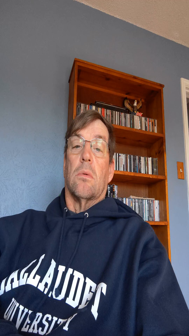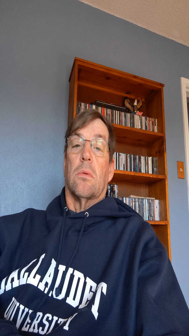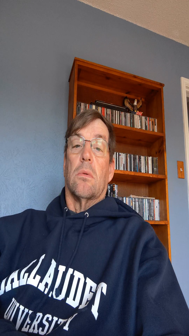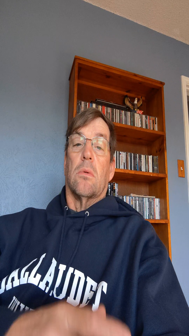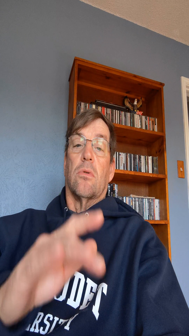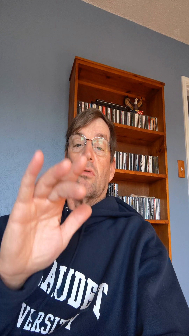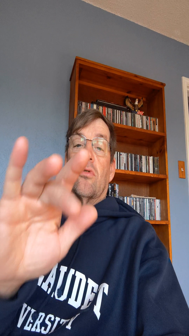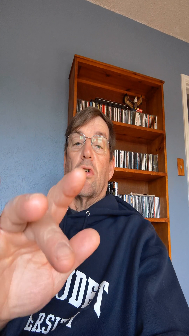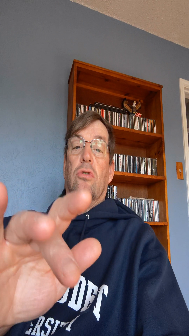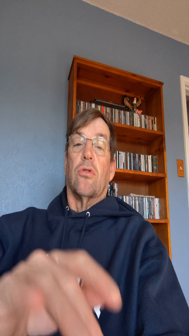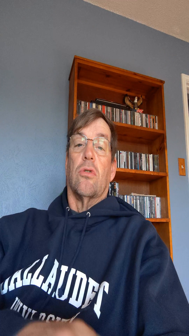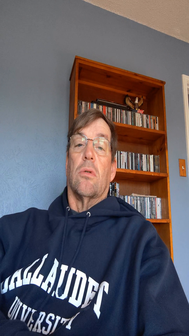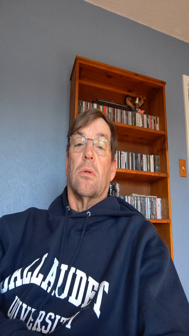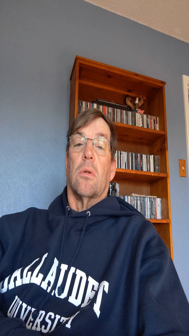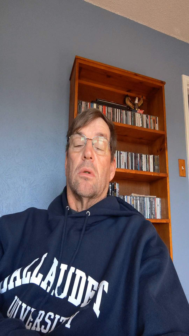touch